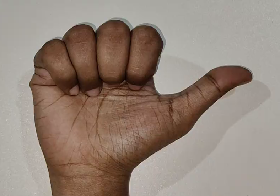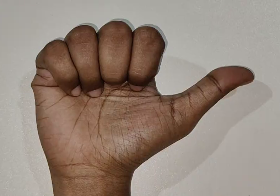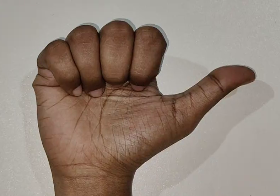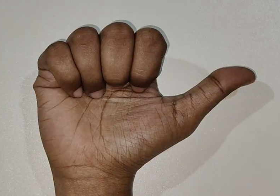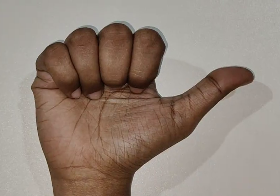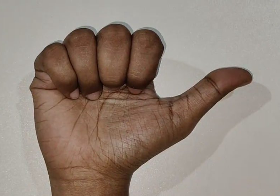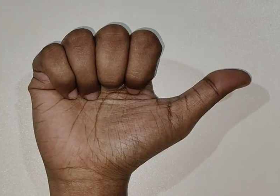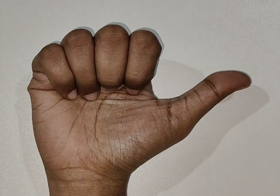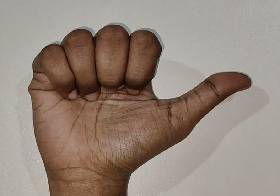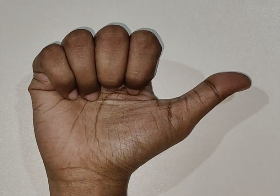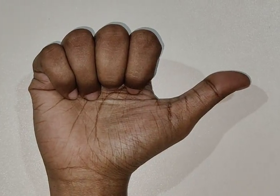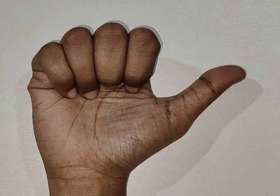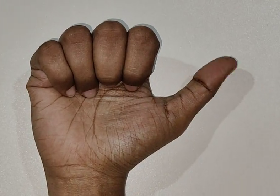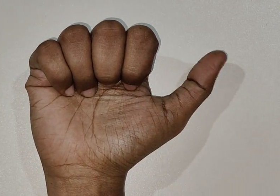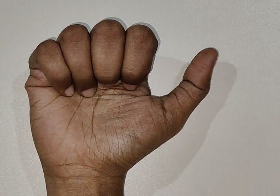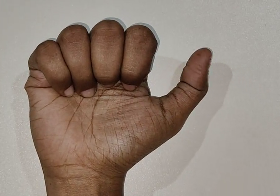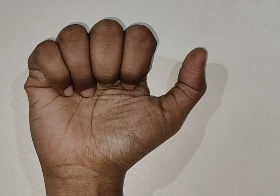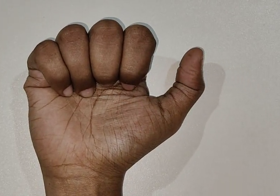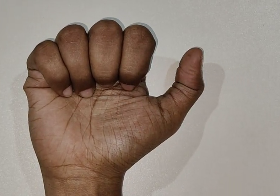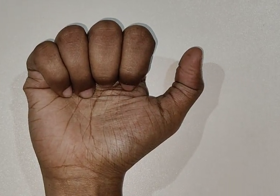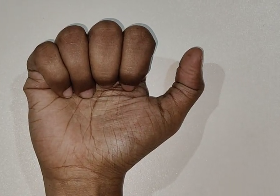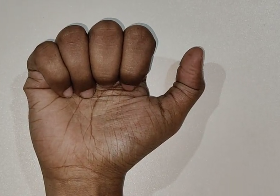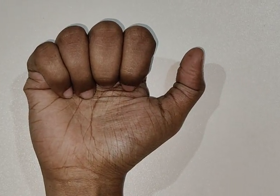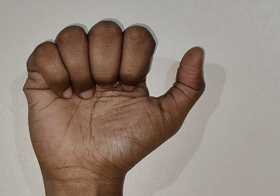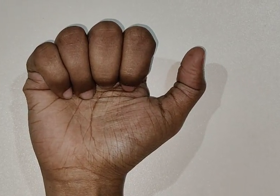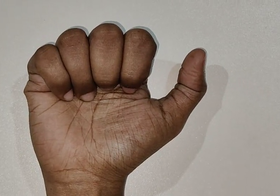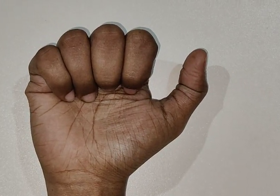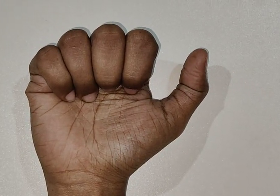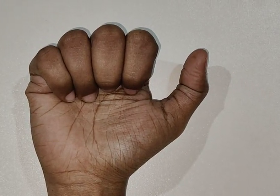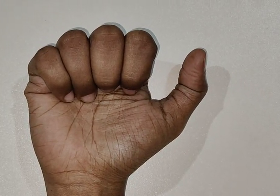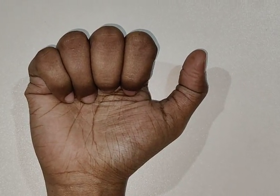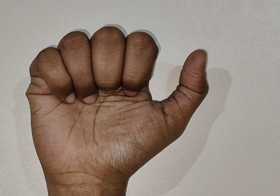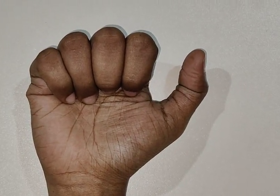ഏ